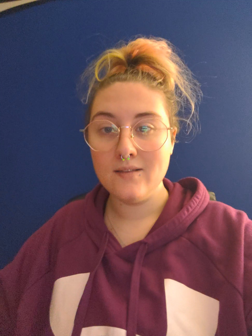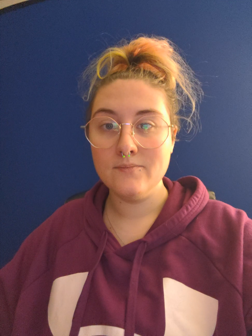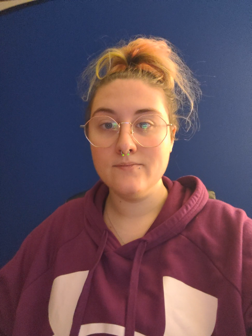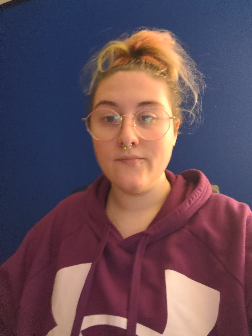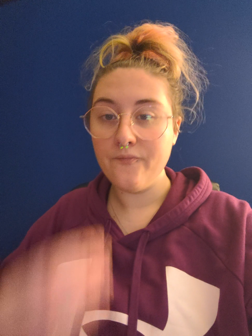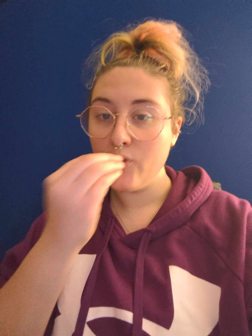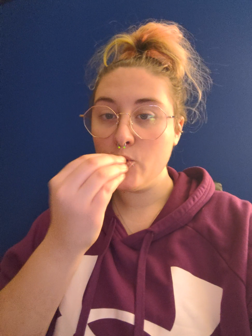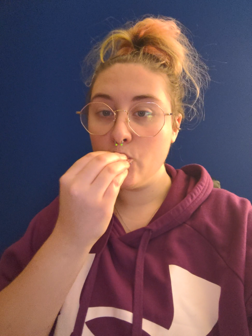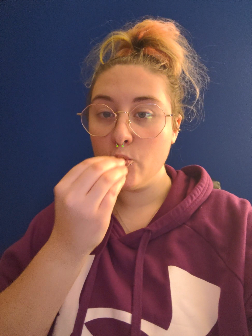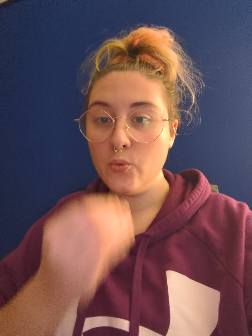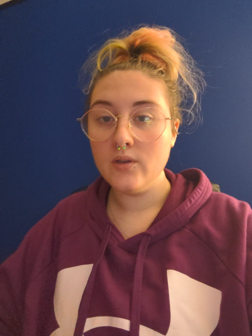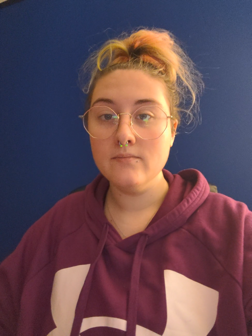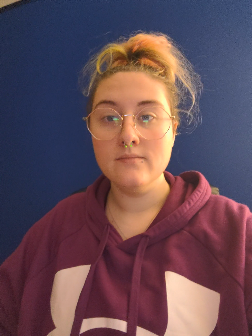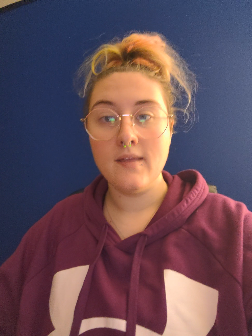food